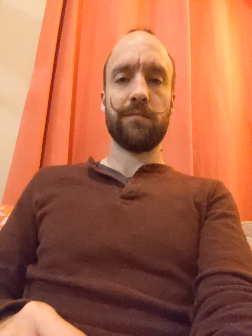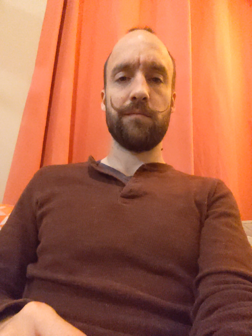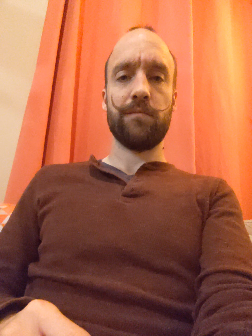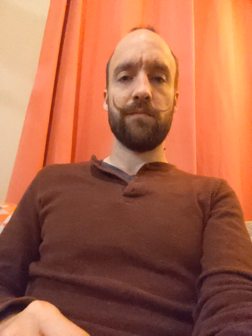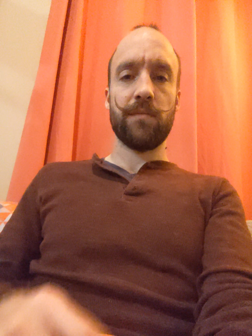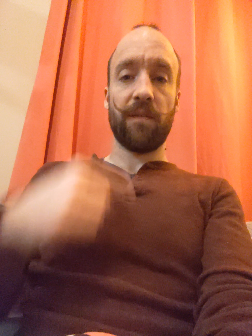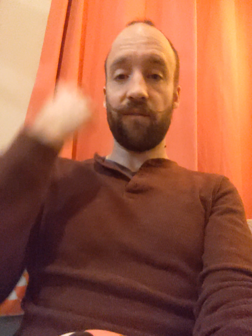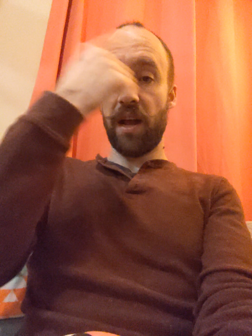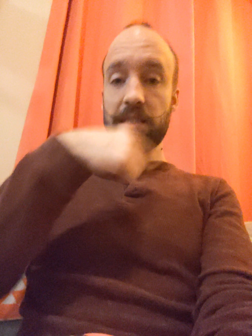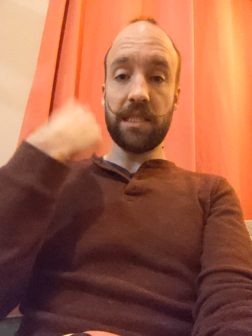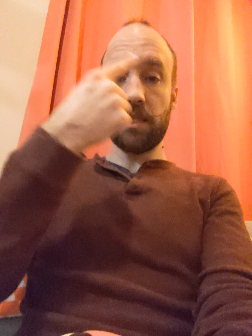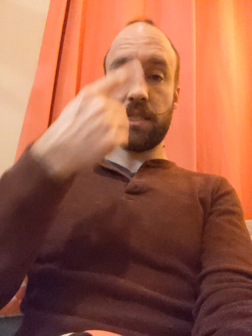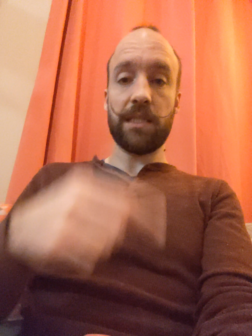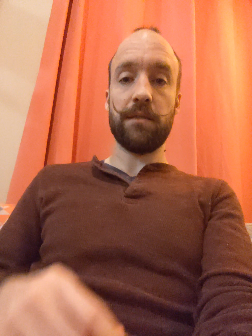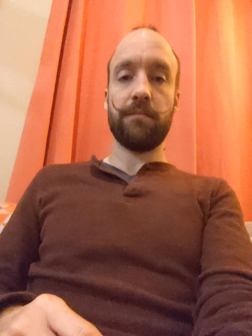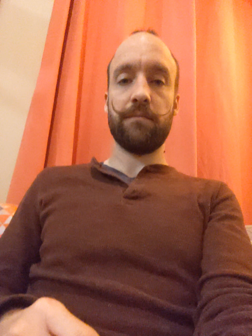face